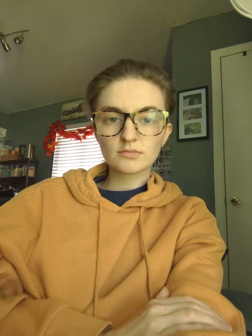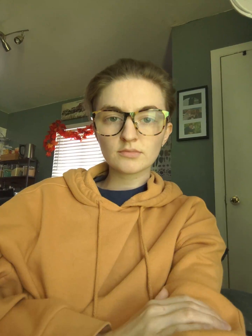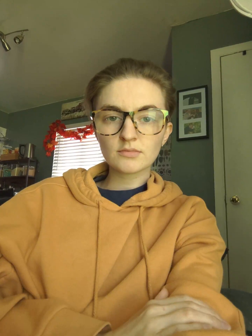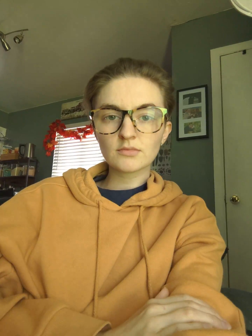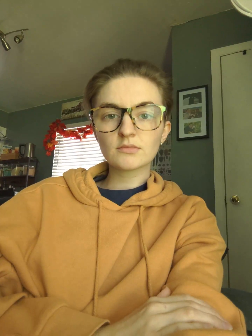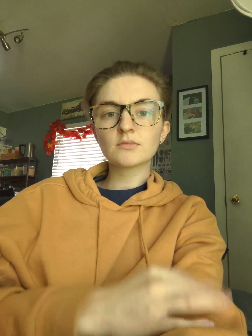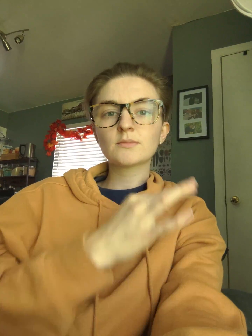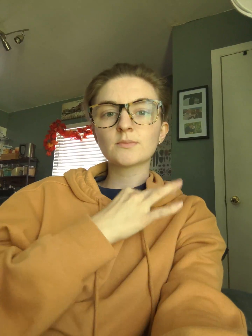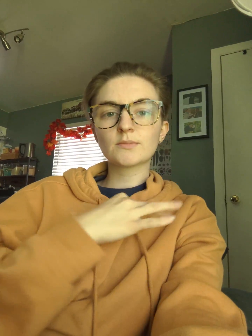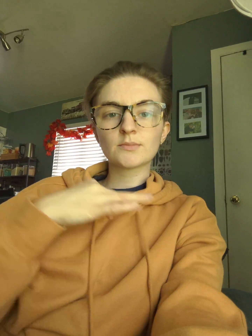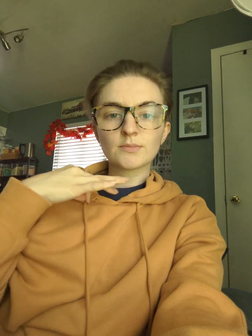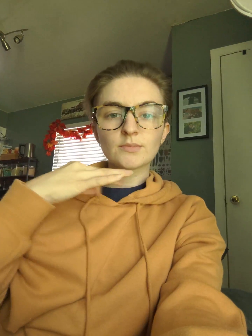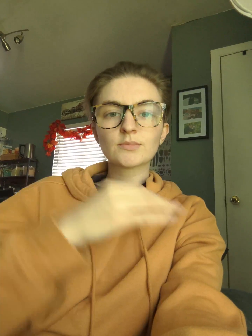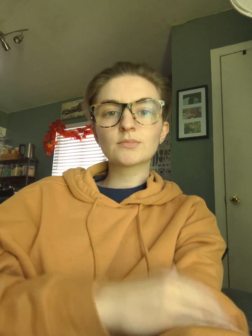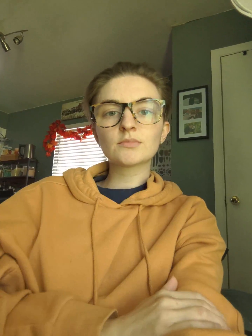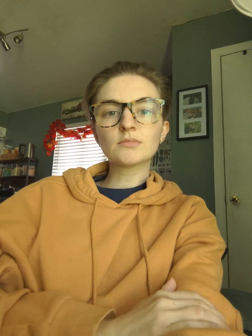beads